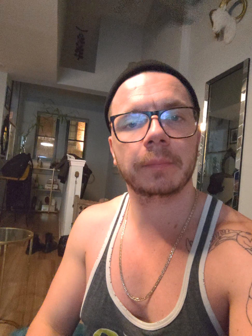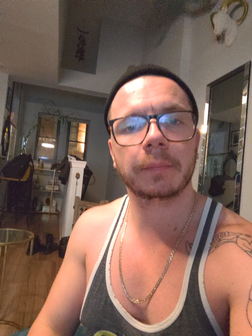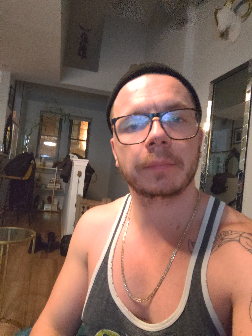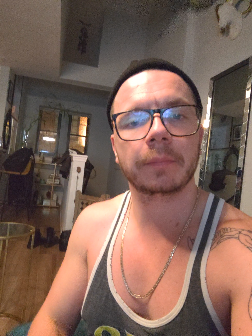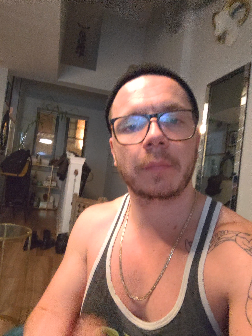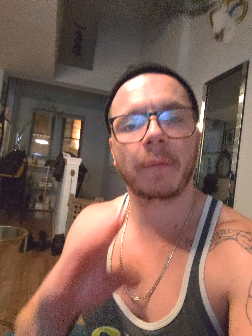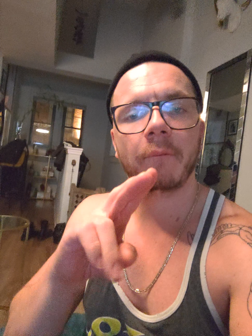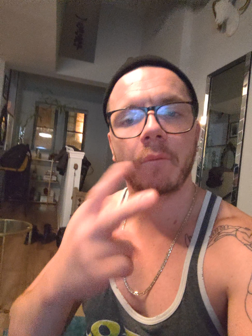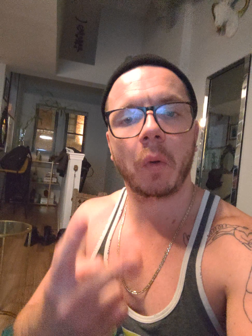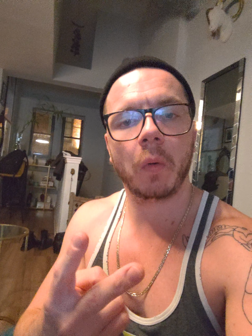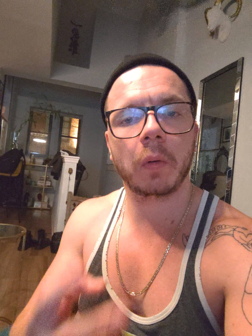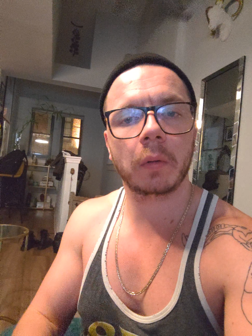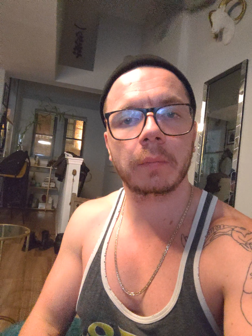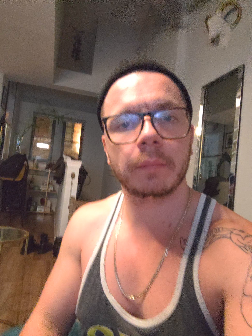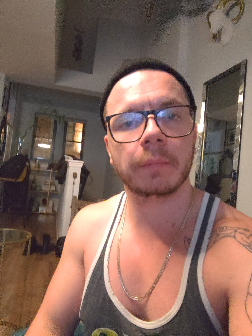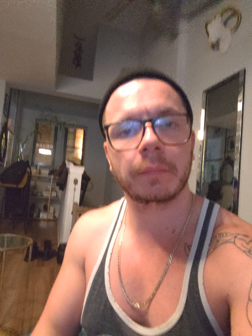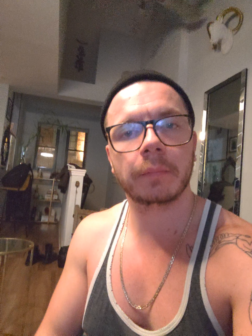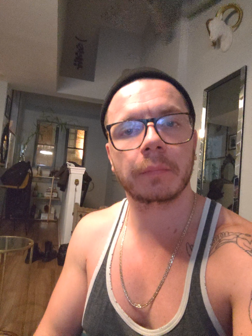fall